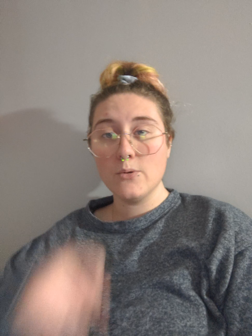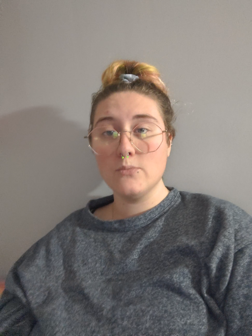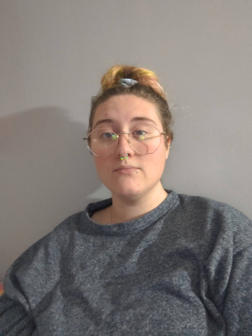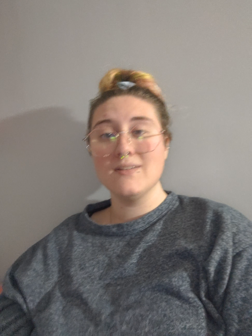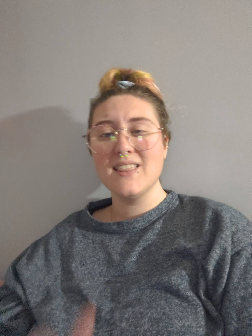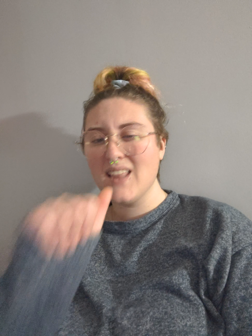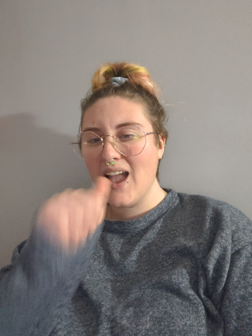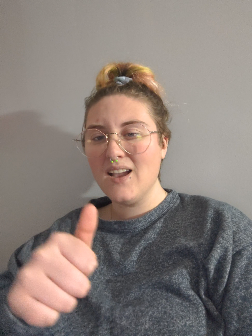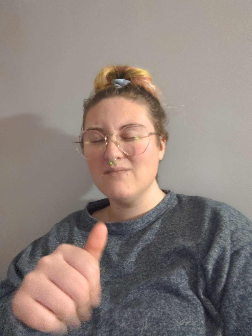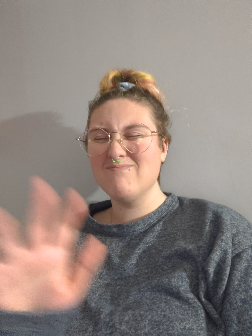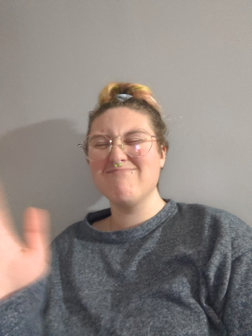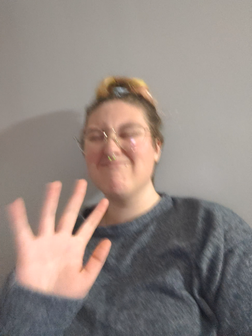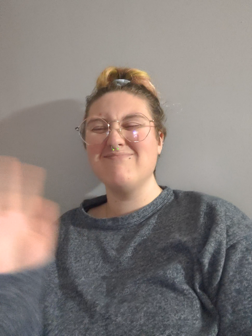not